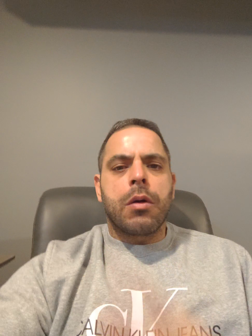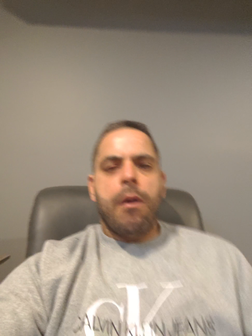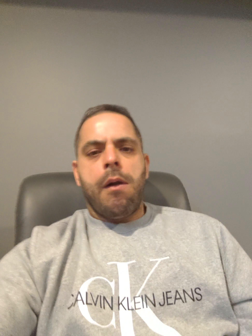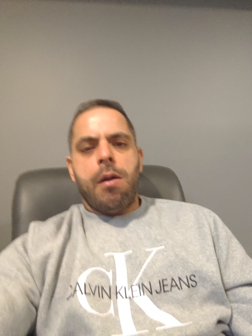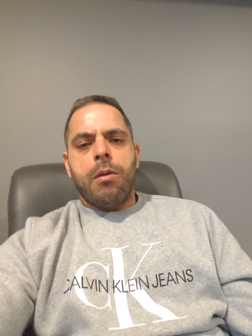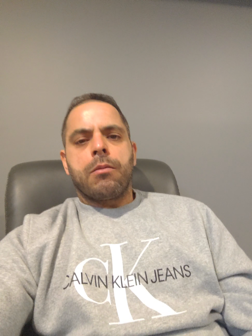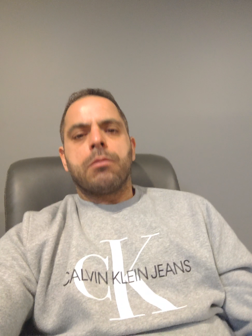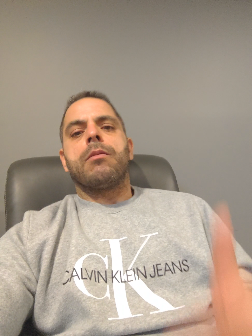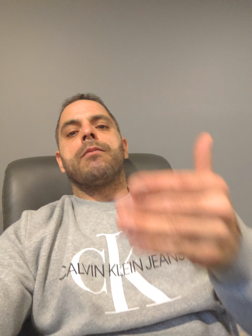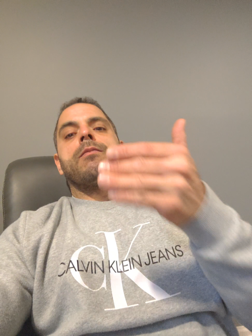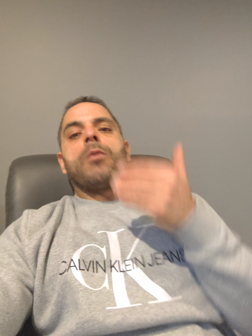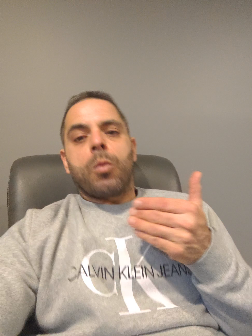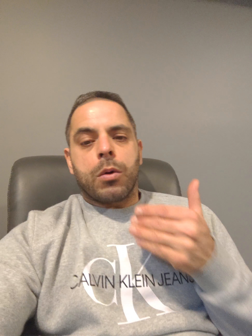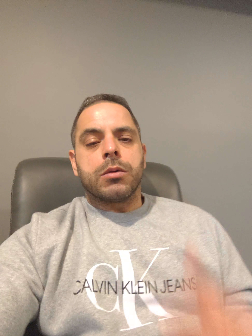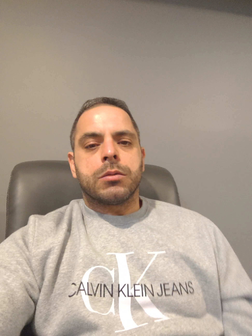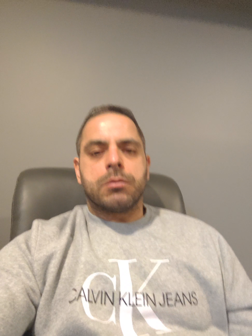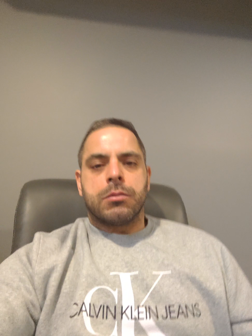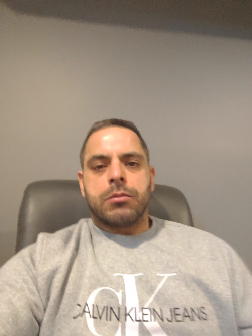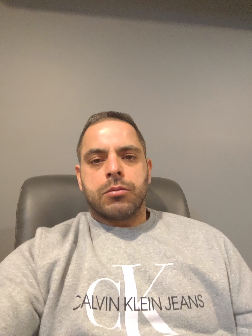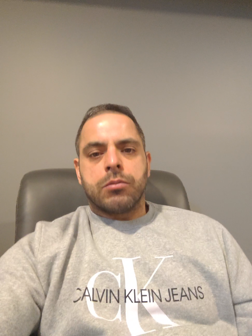before